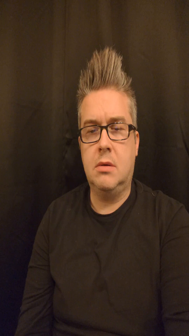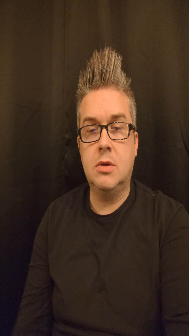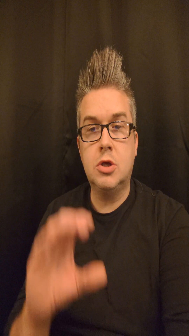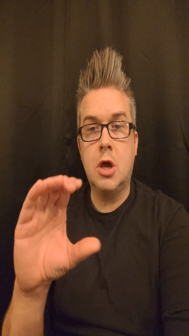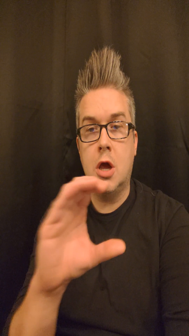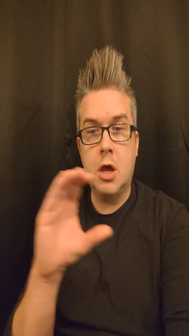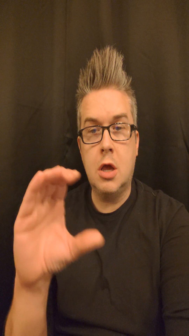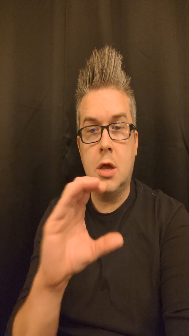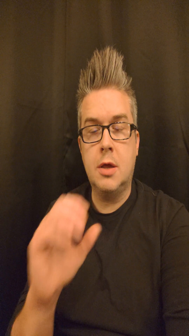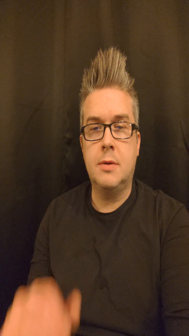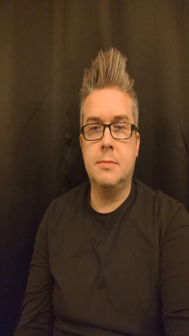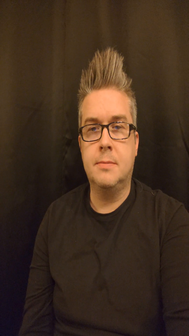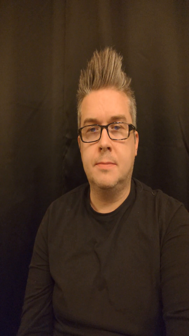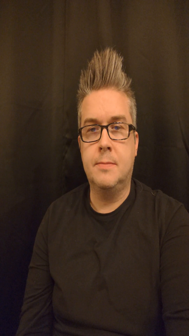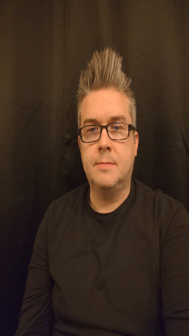chocolate